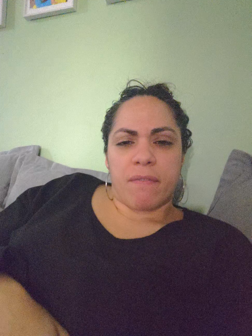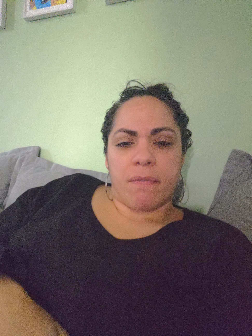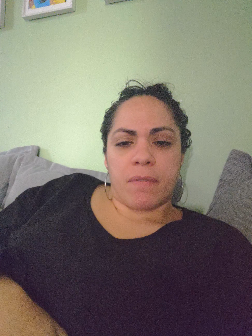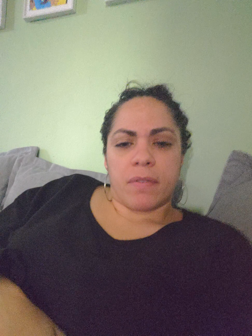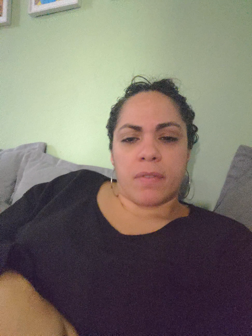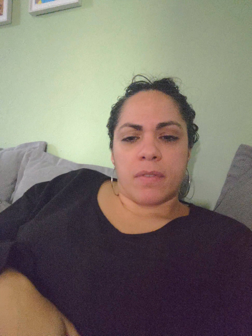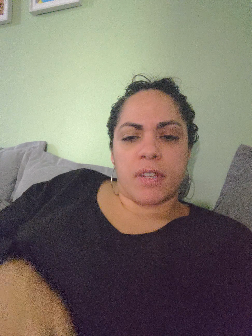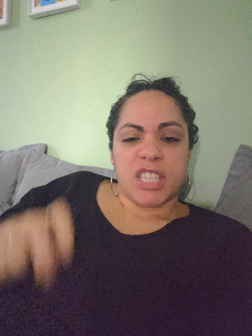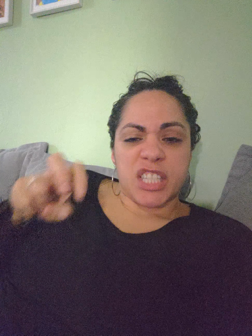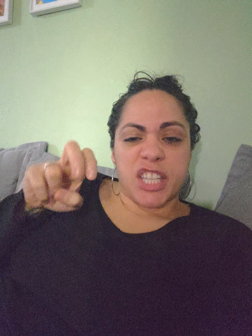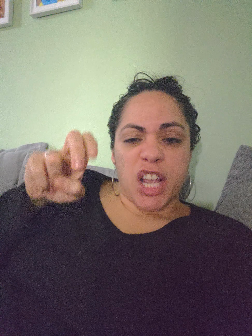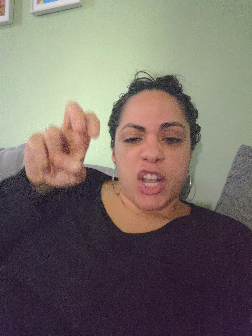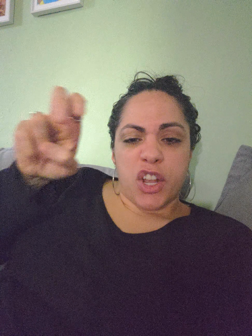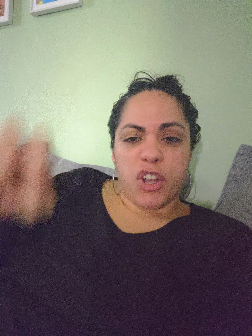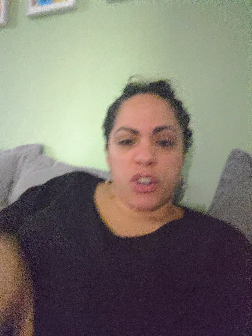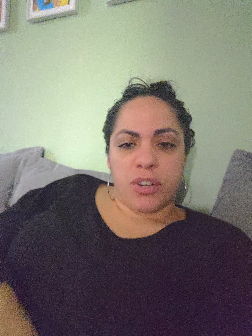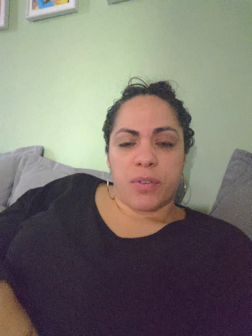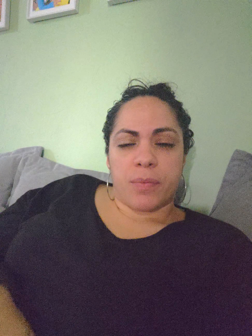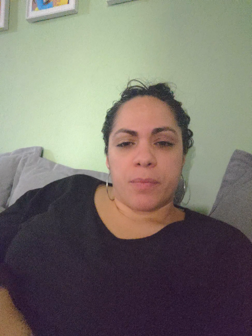stairs